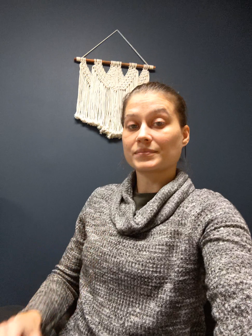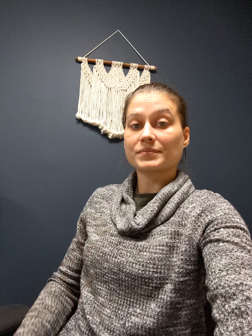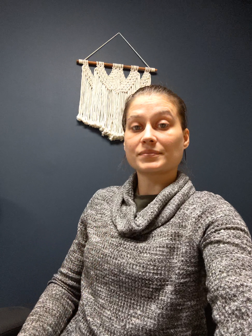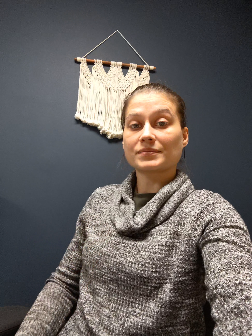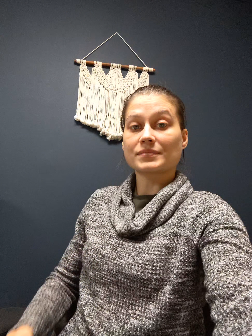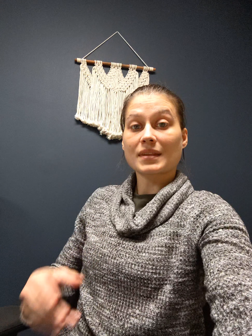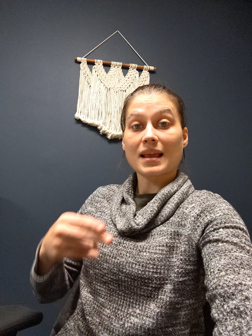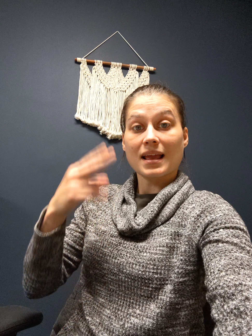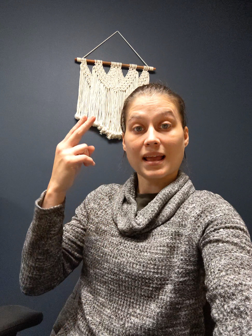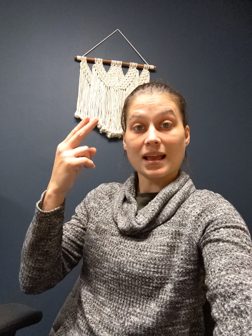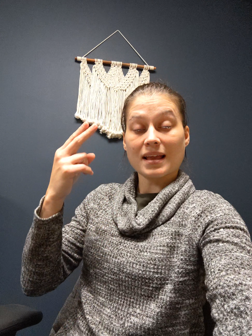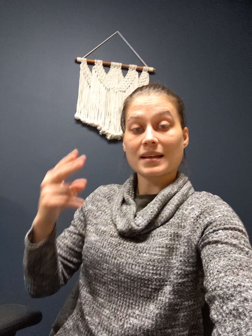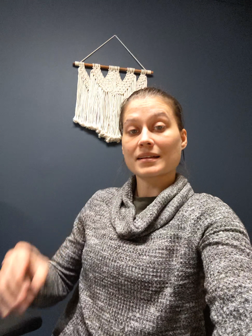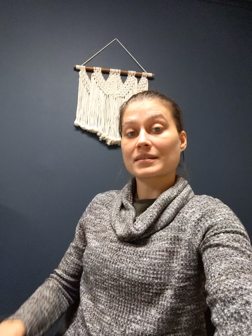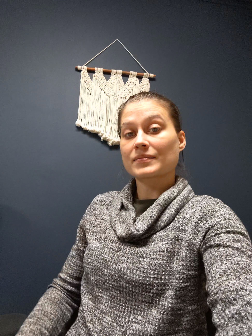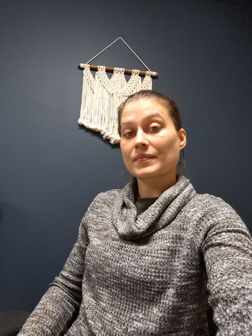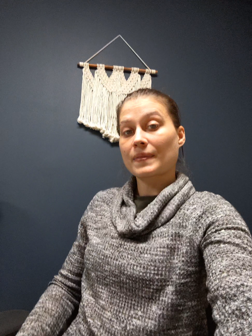high